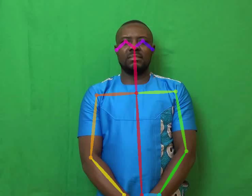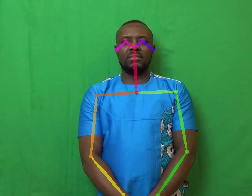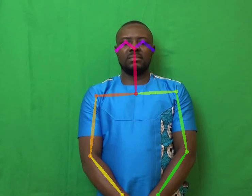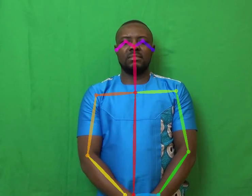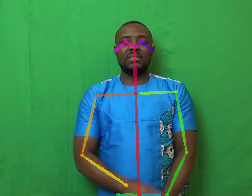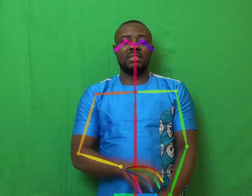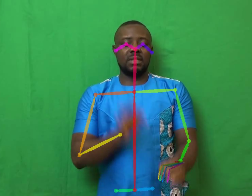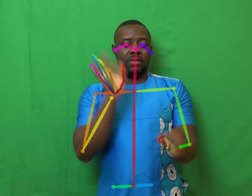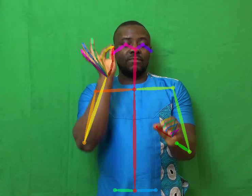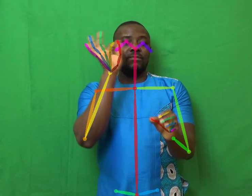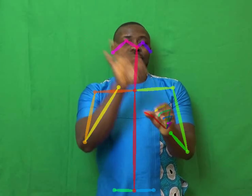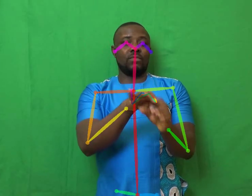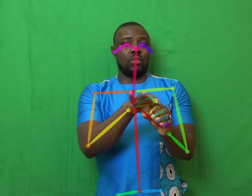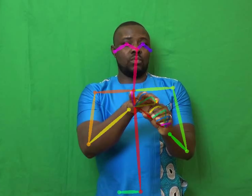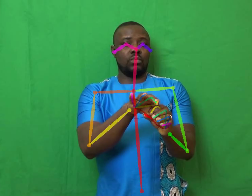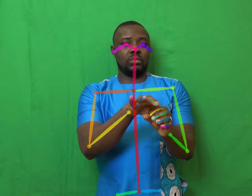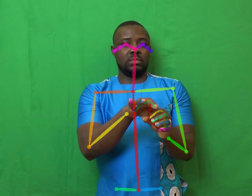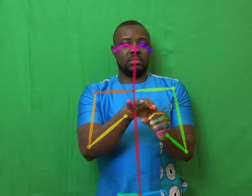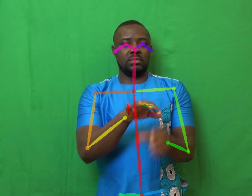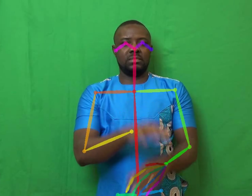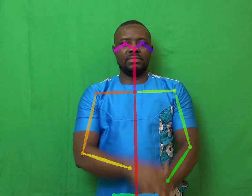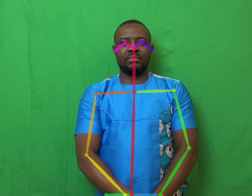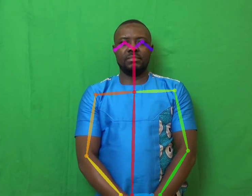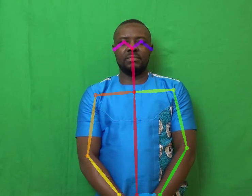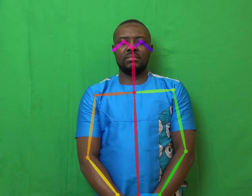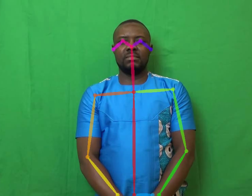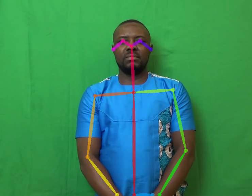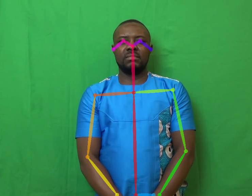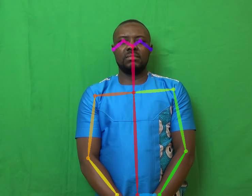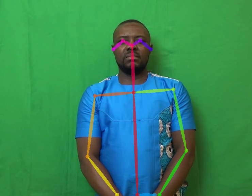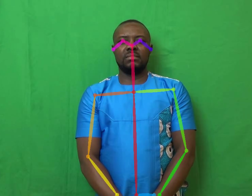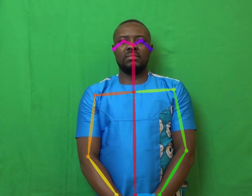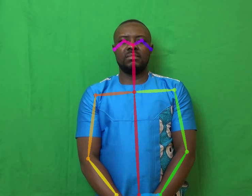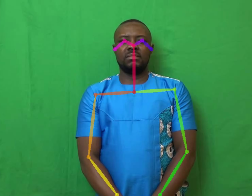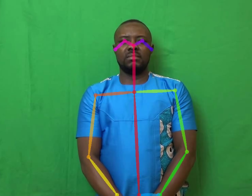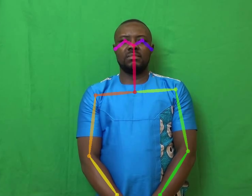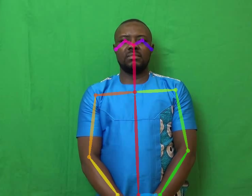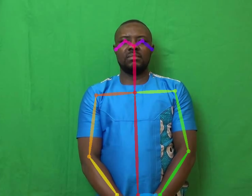vote